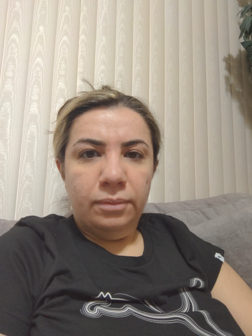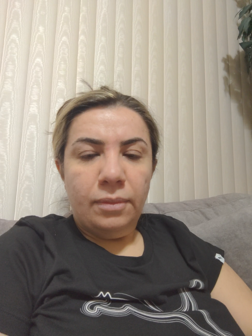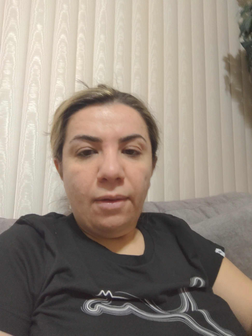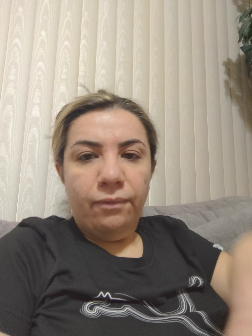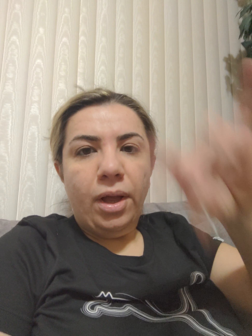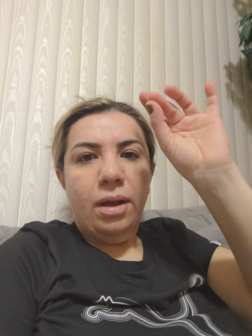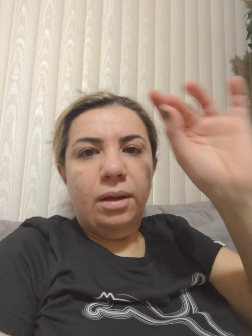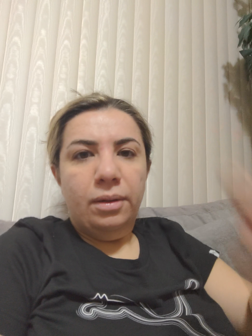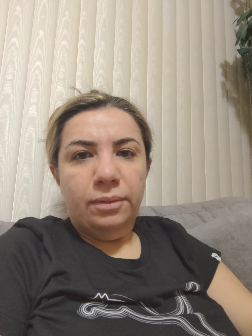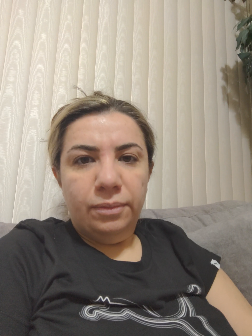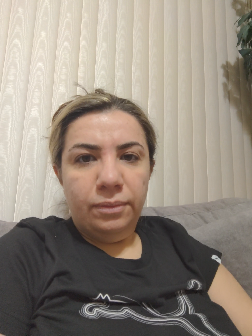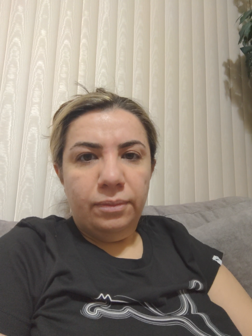find